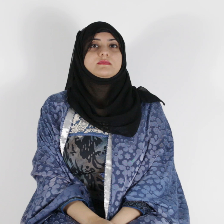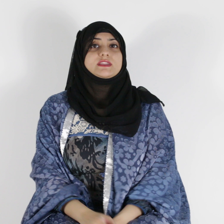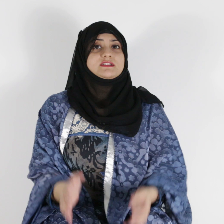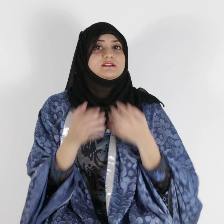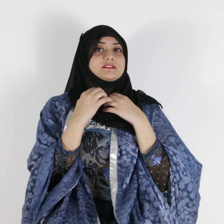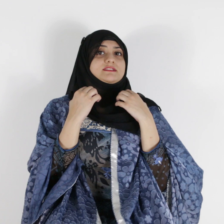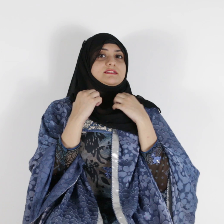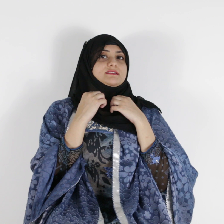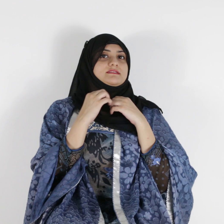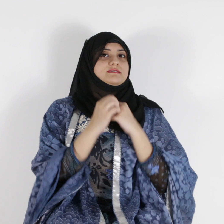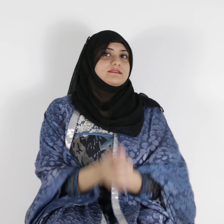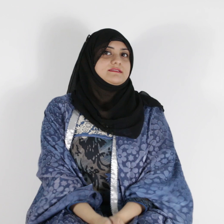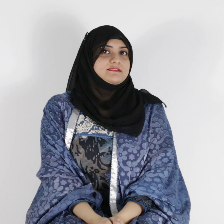scared